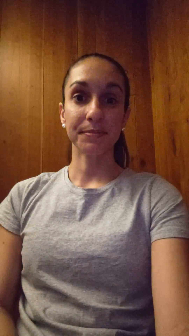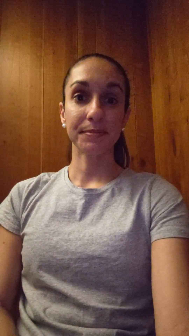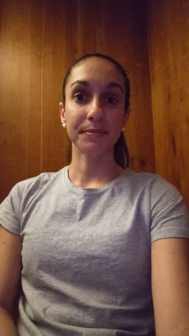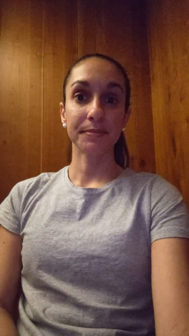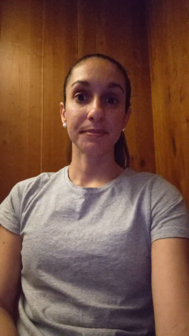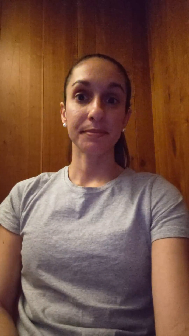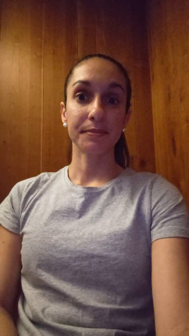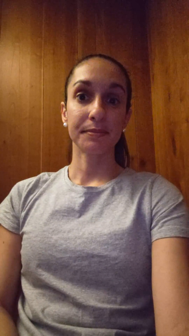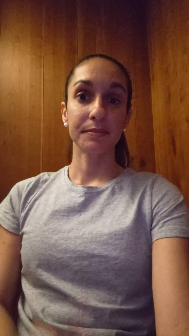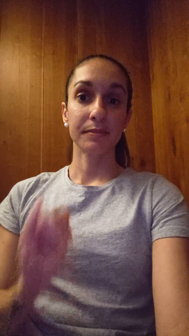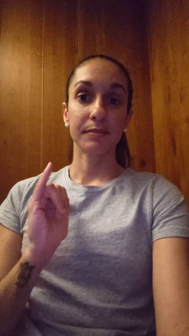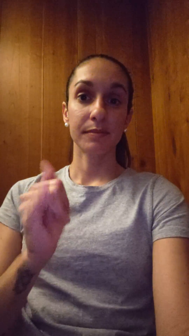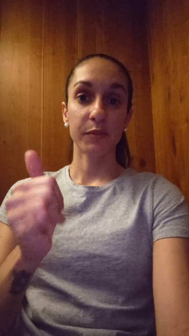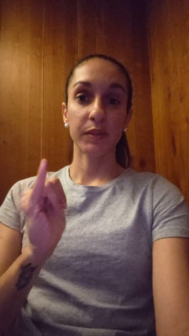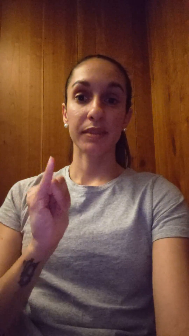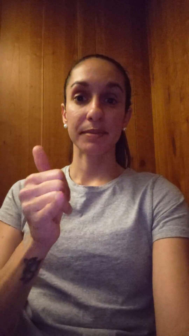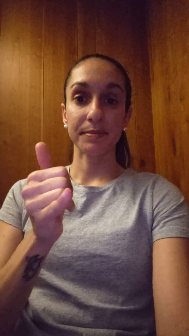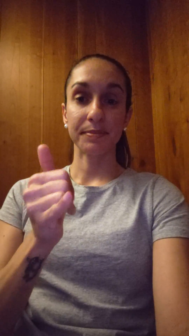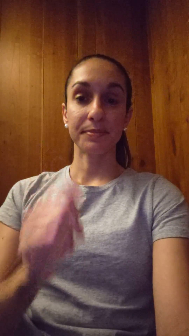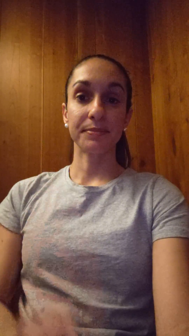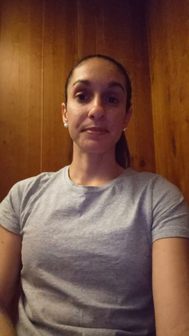rocking chair